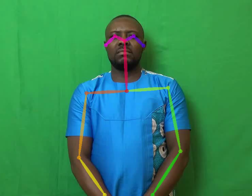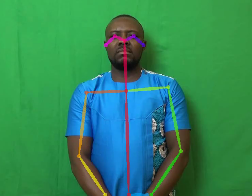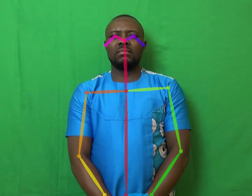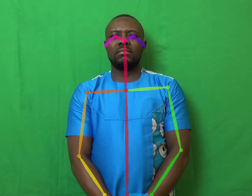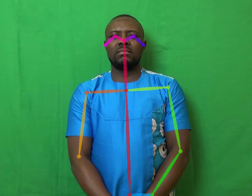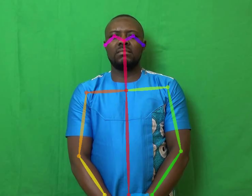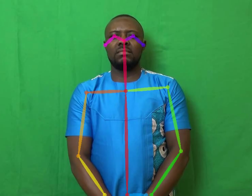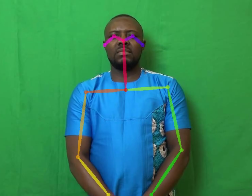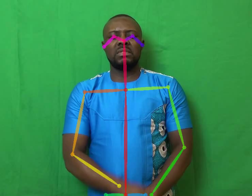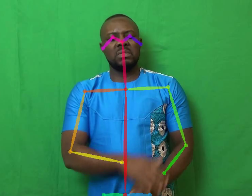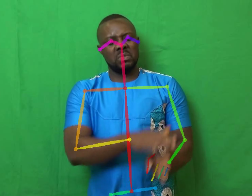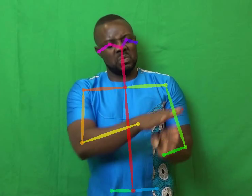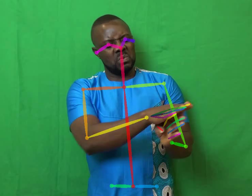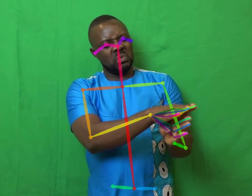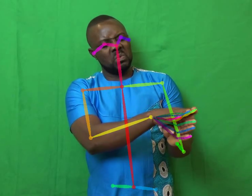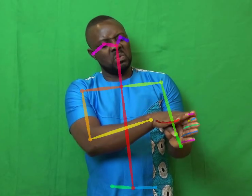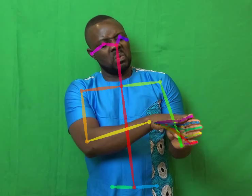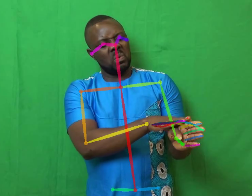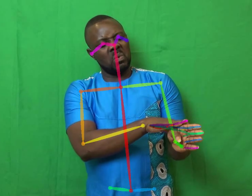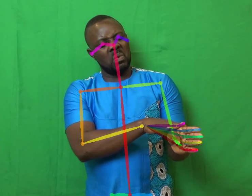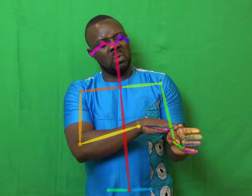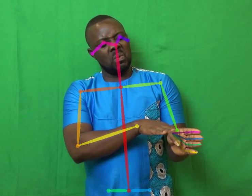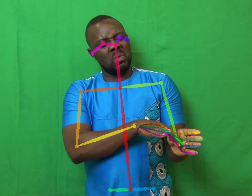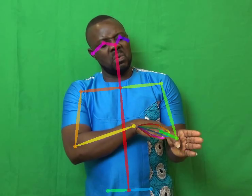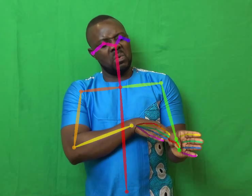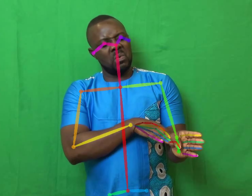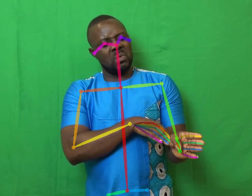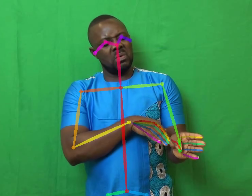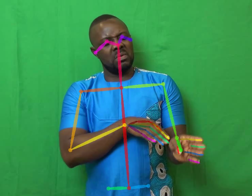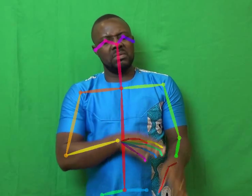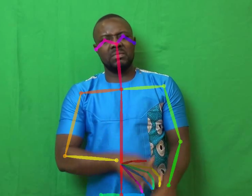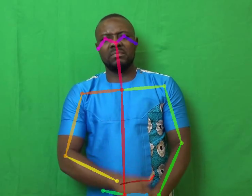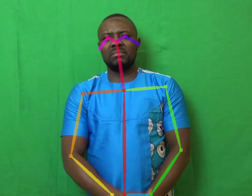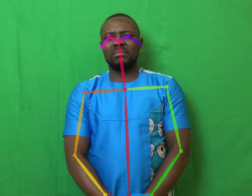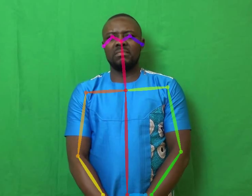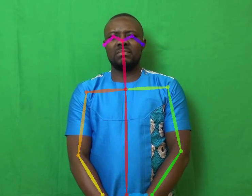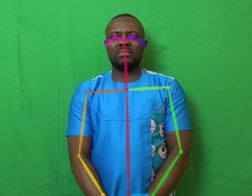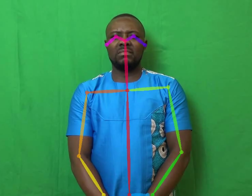slow